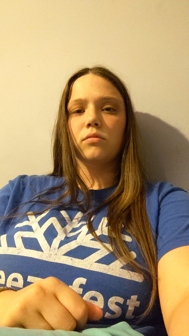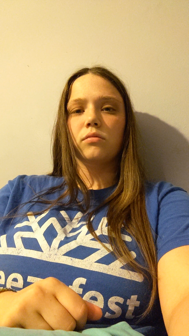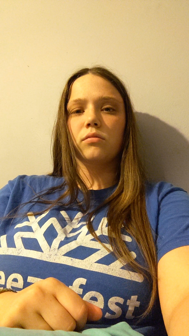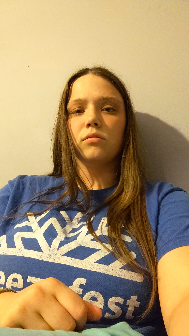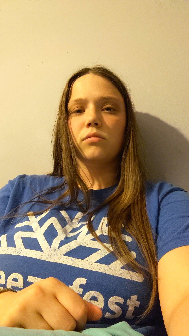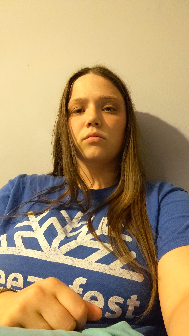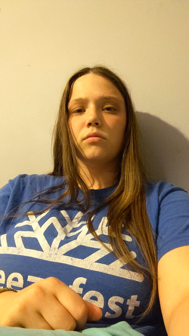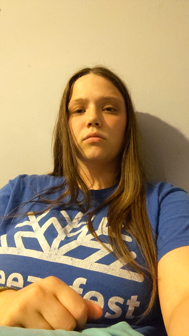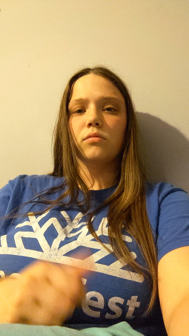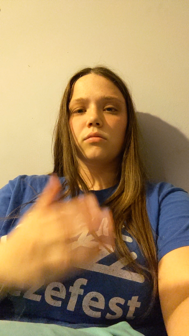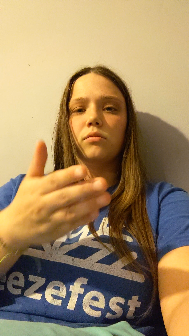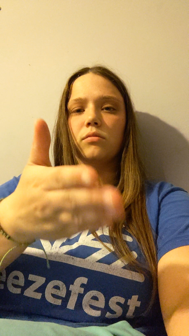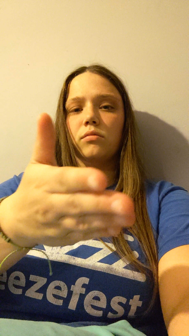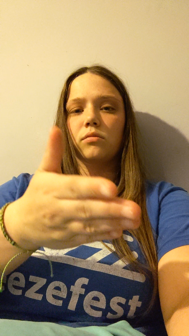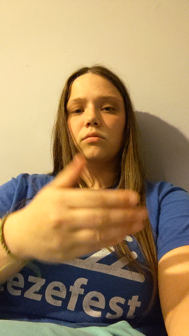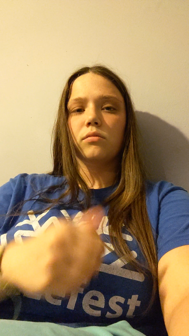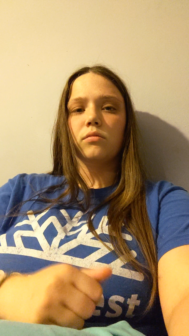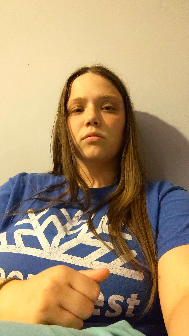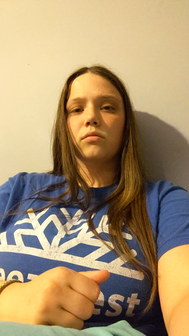oven